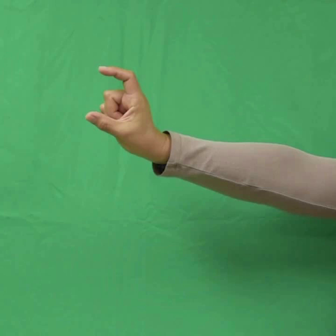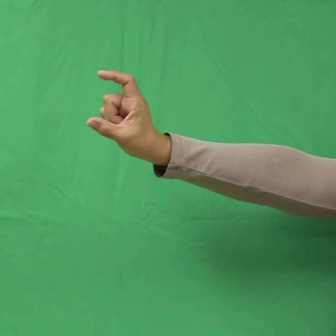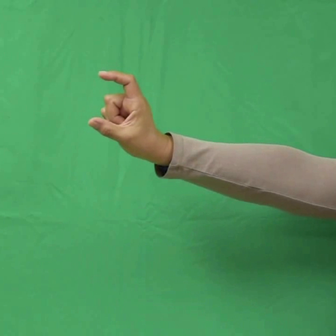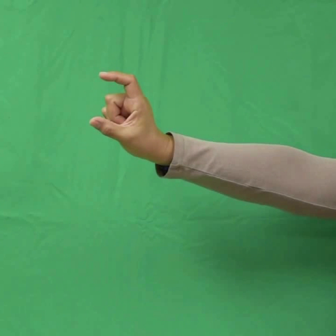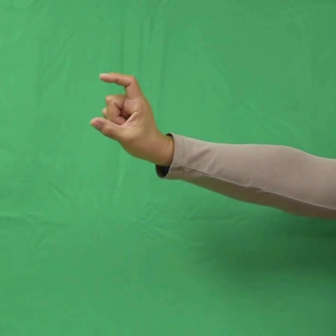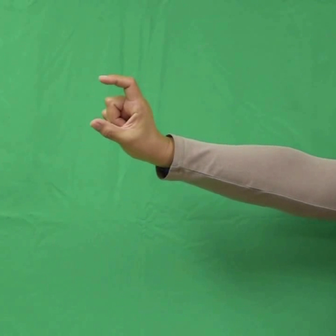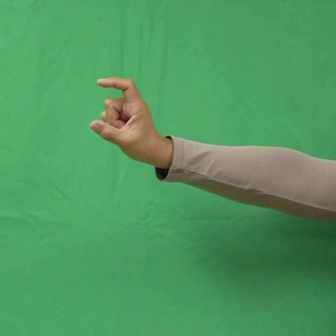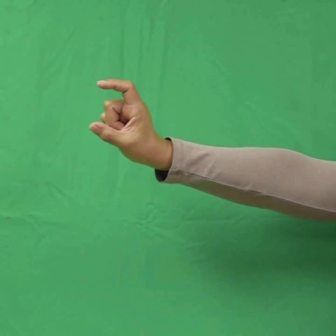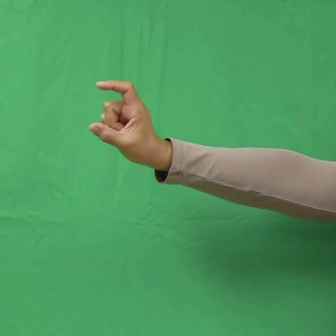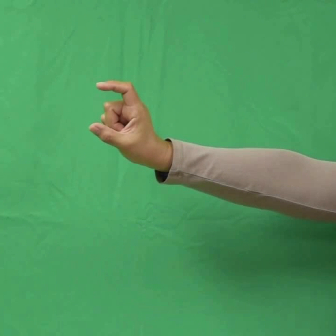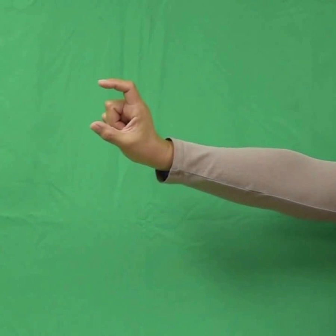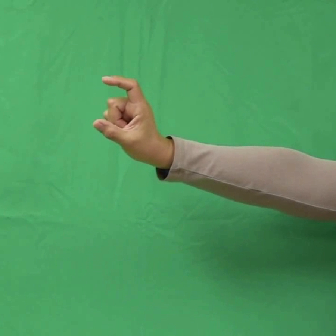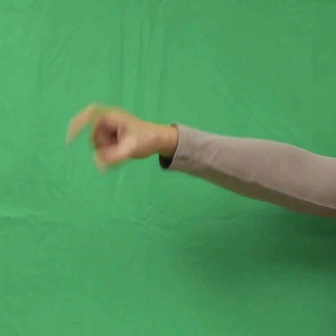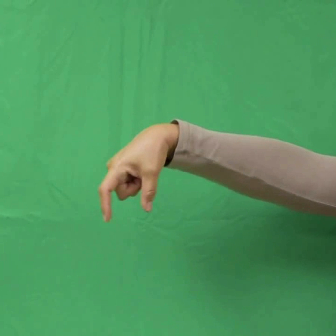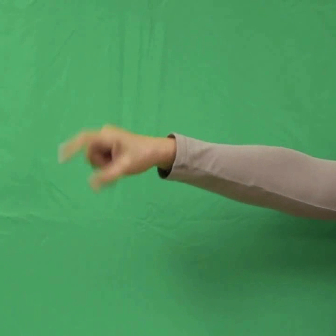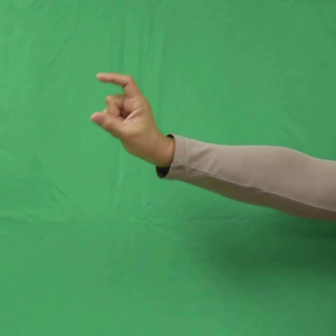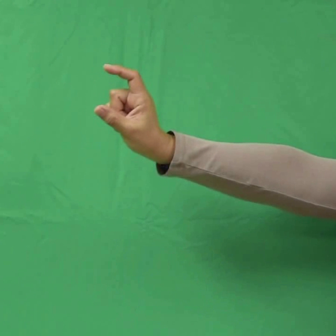Q